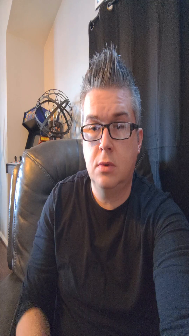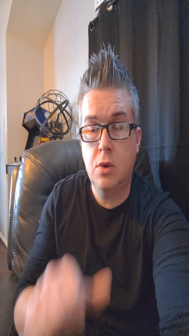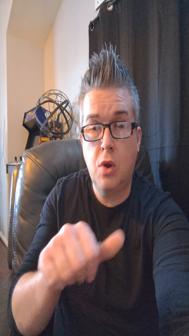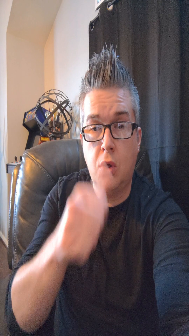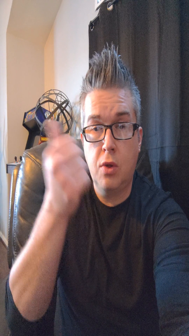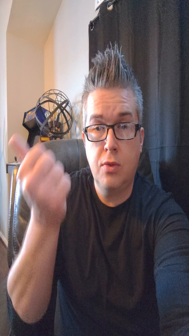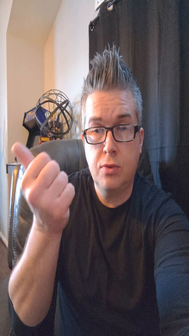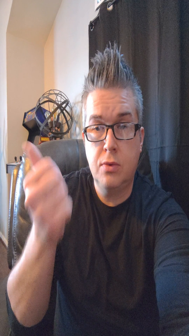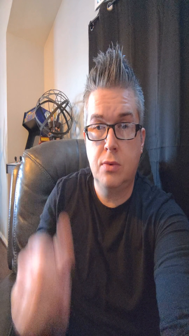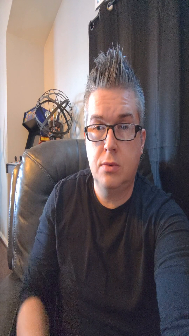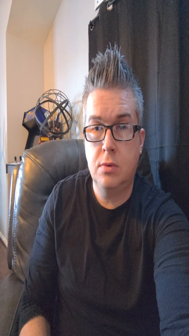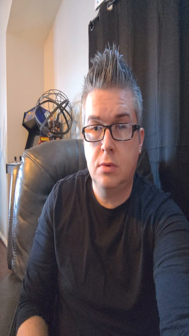another